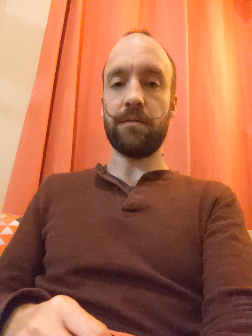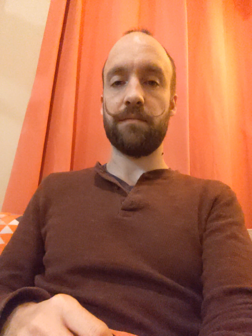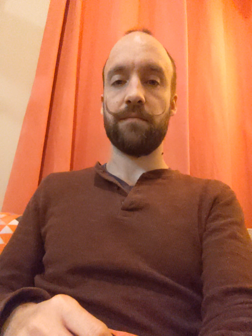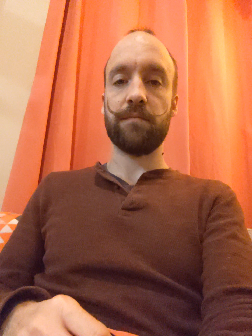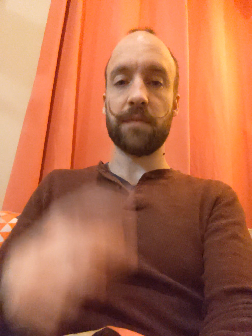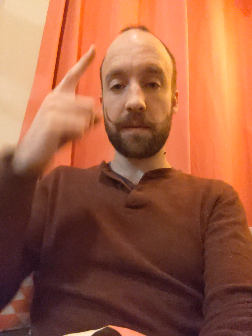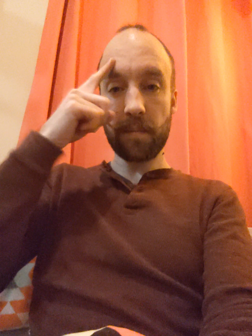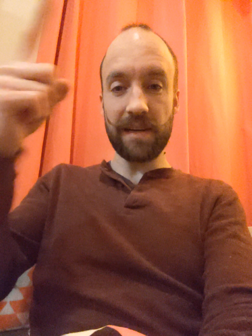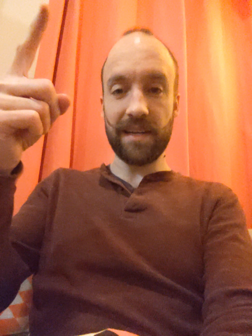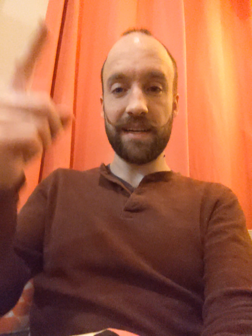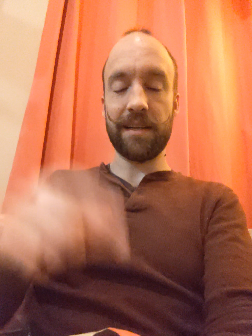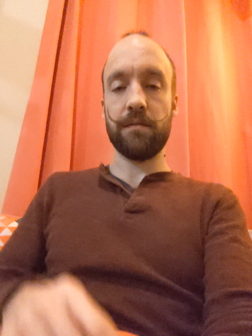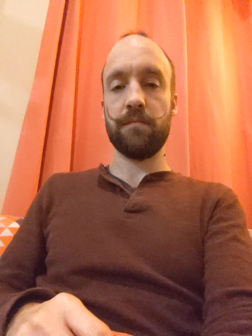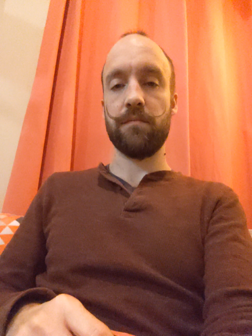penny